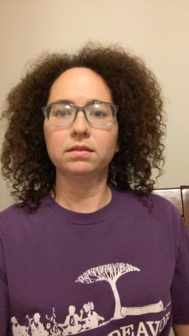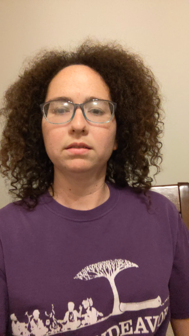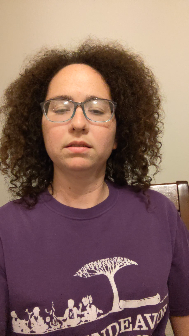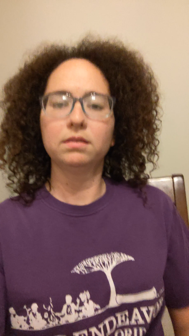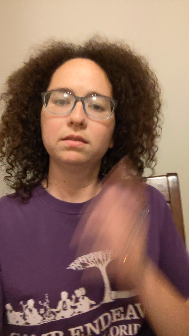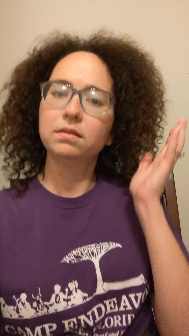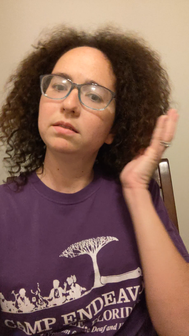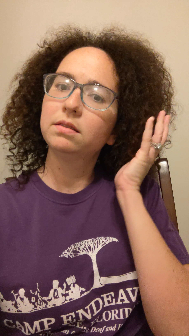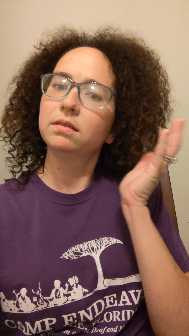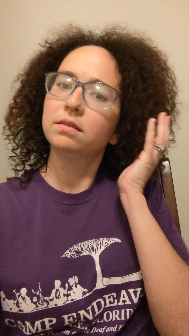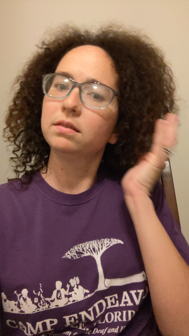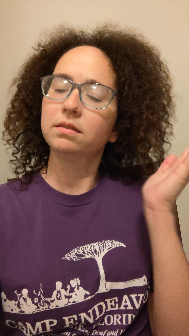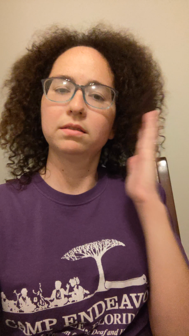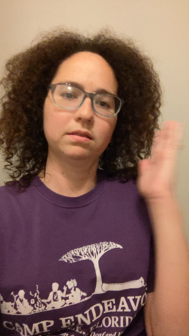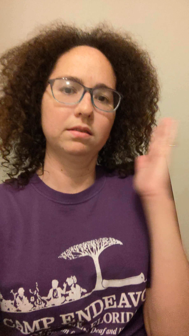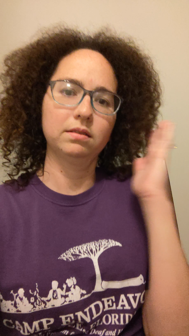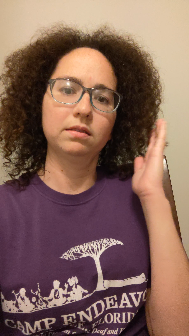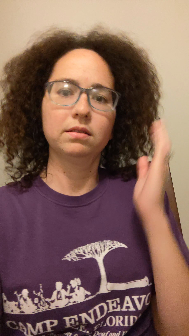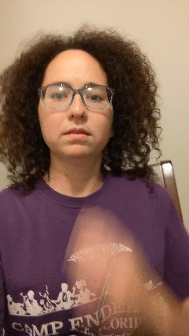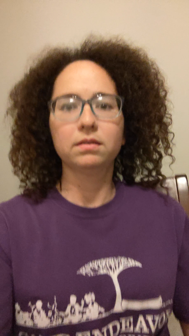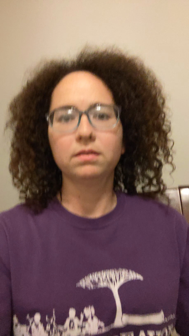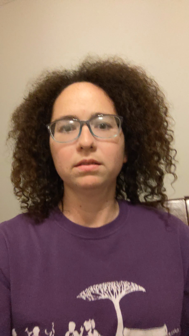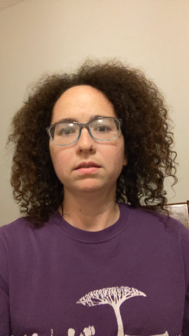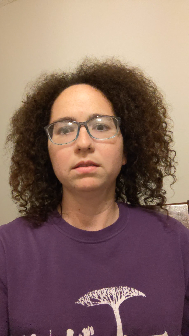pillow